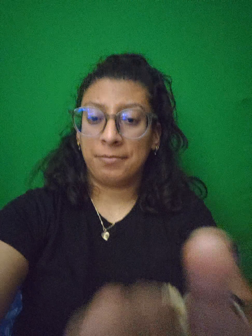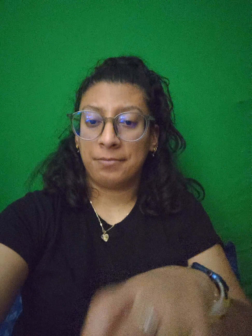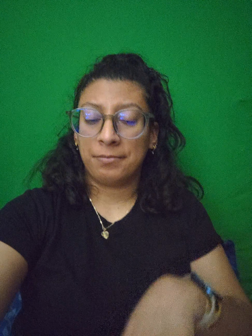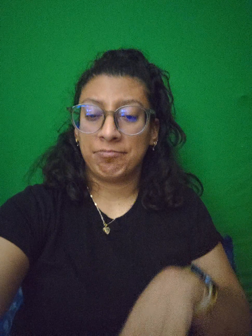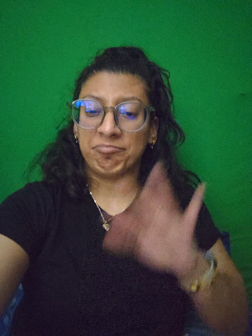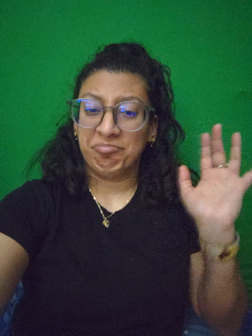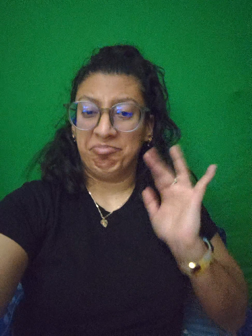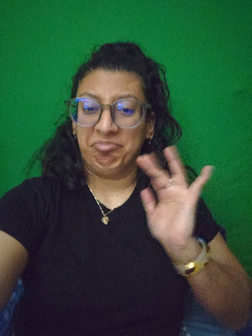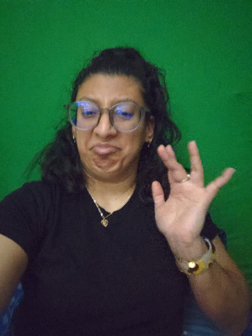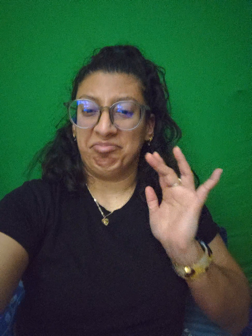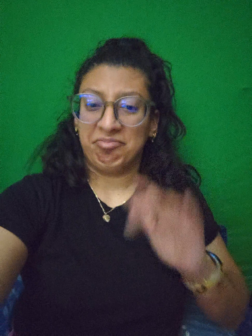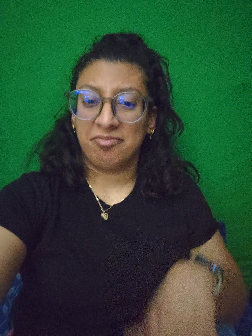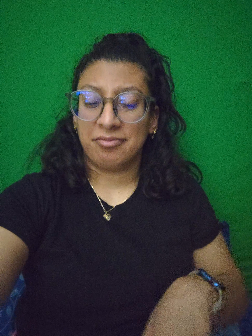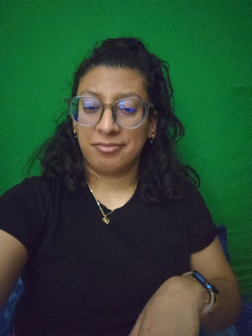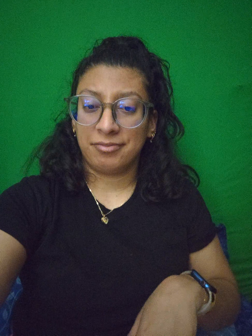yucky